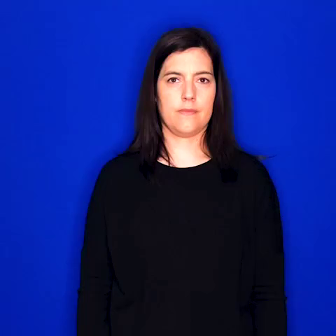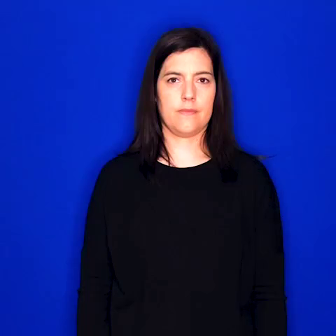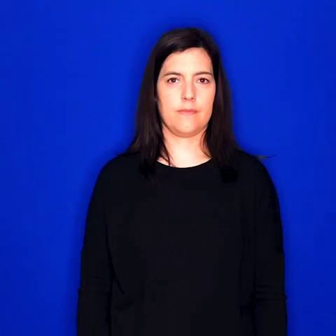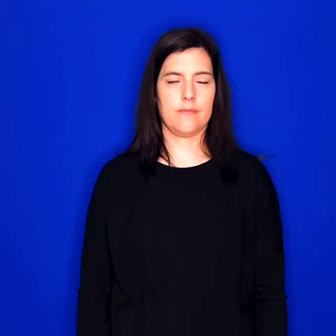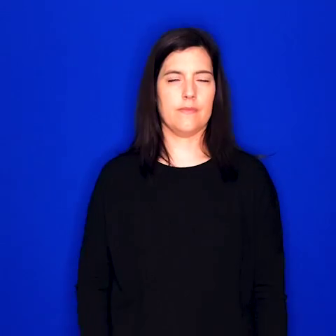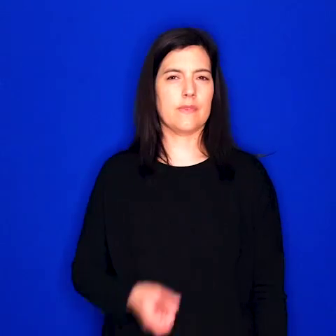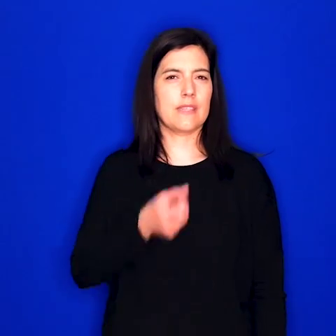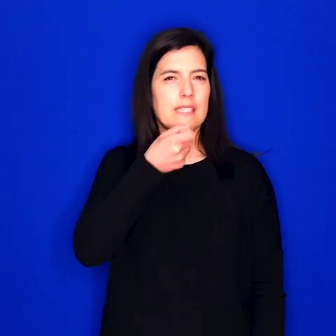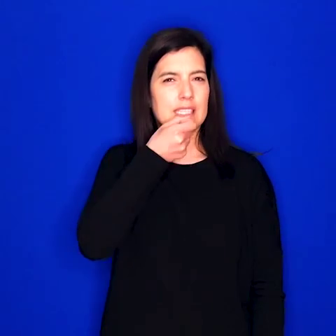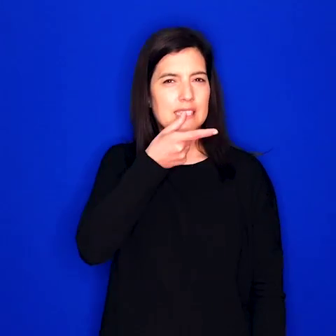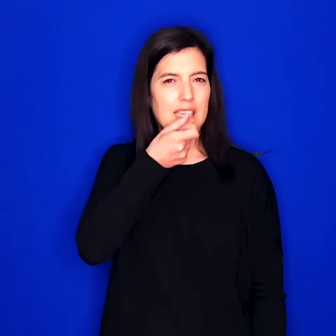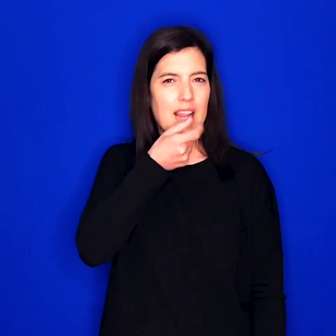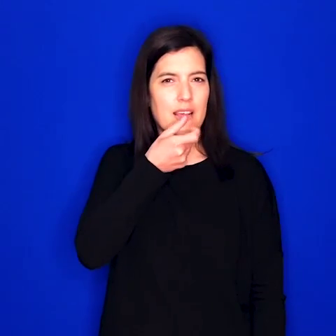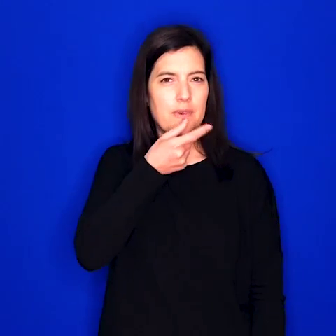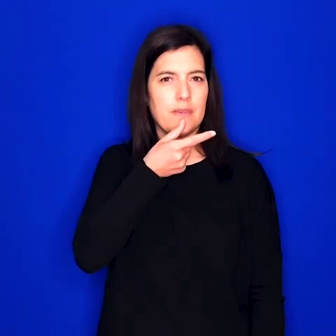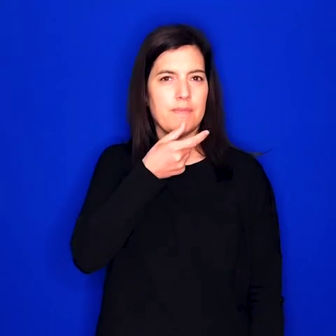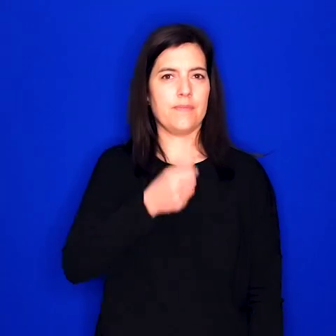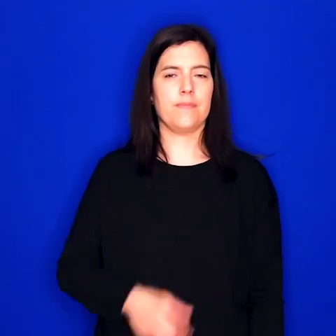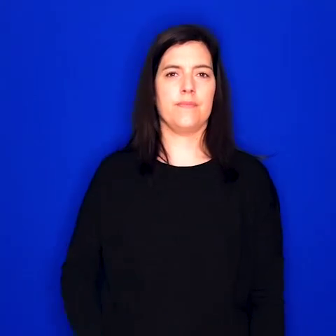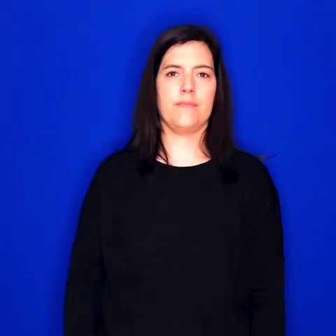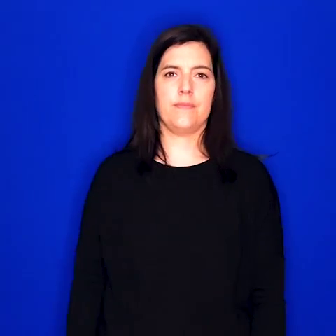saliva escupir